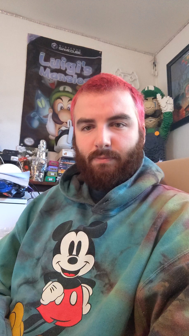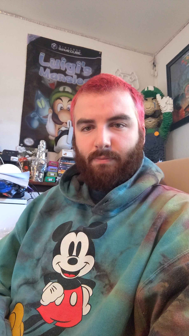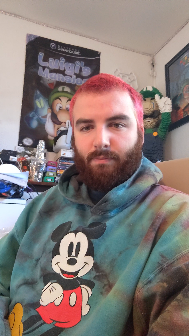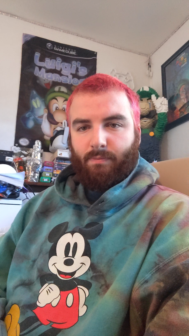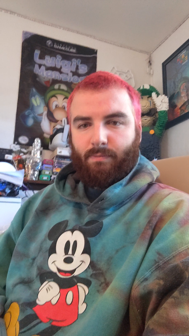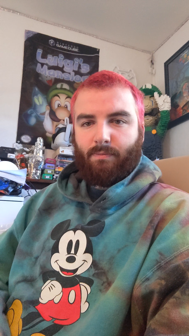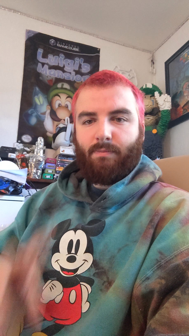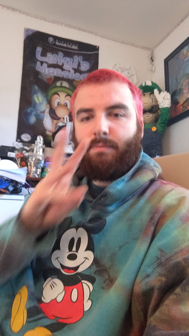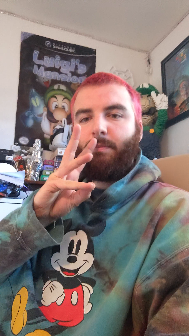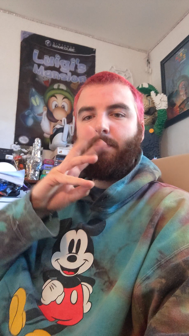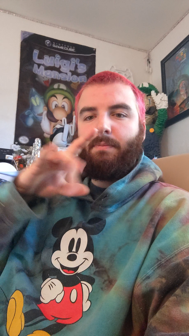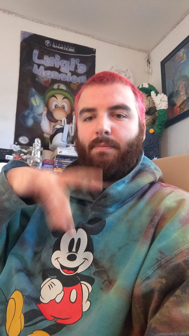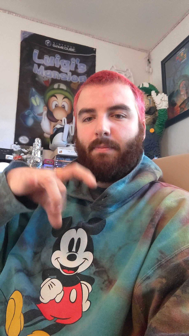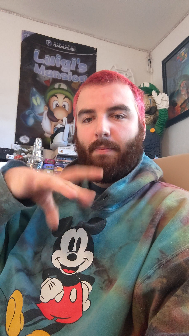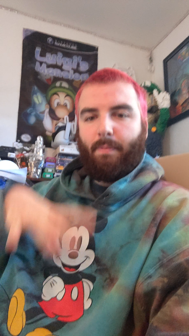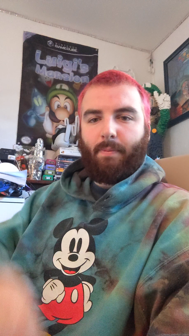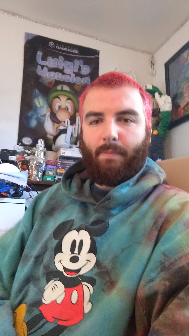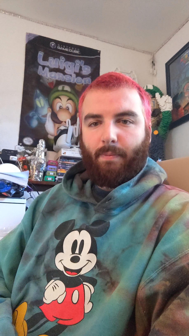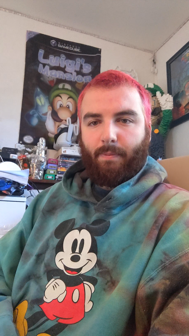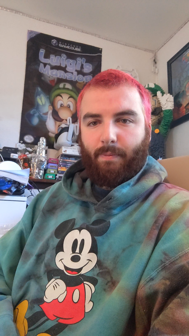melon